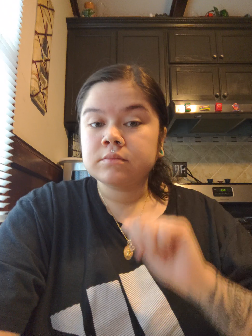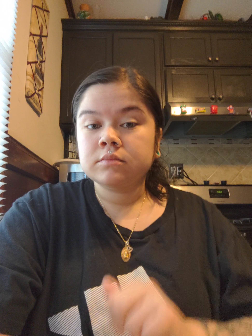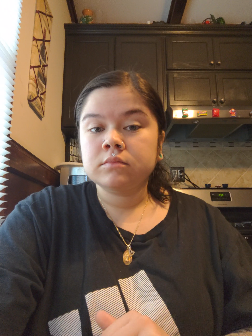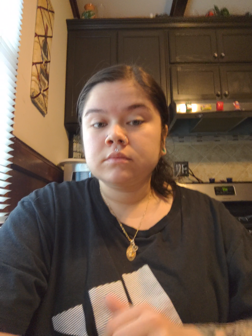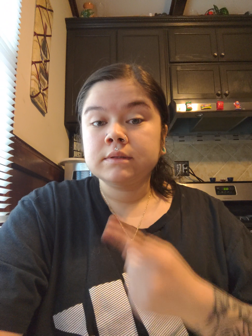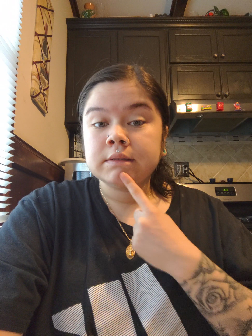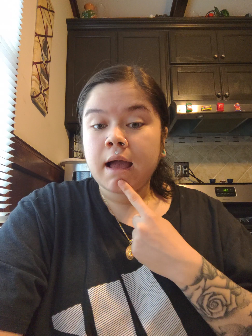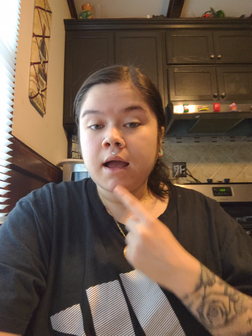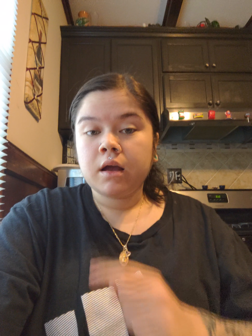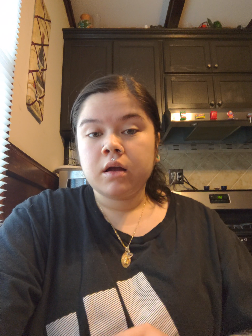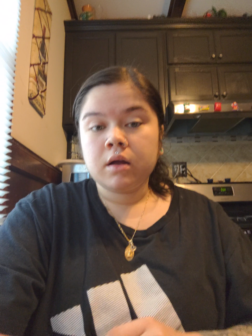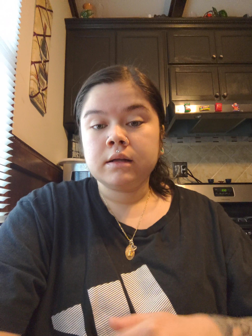say